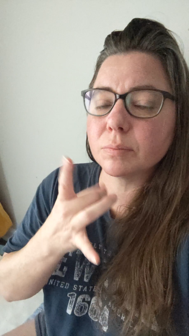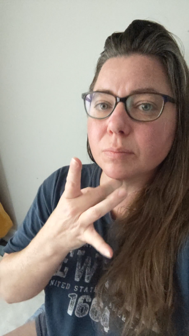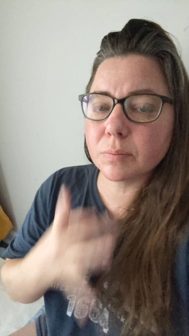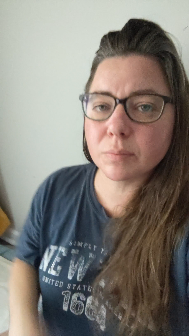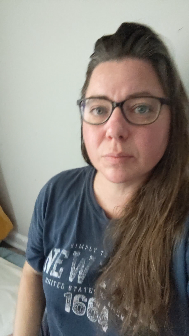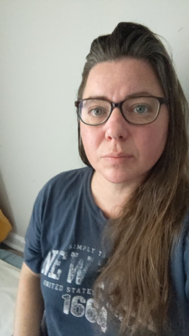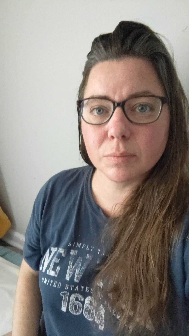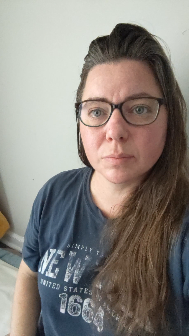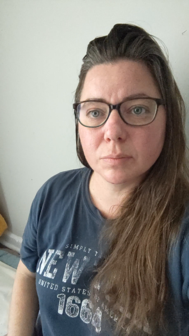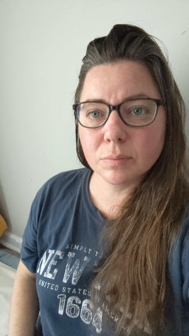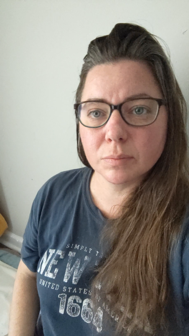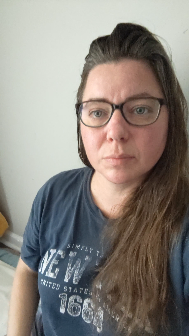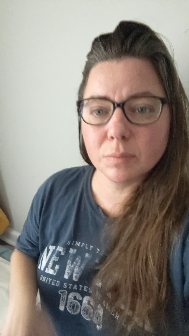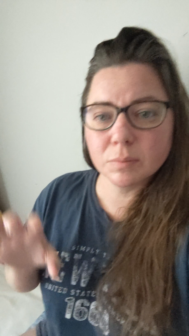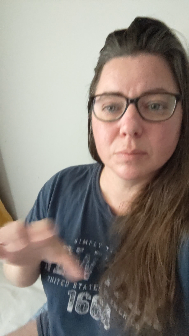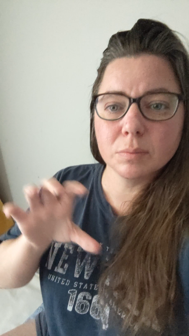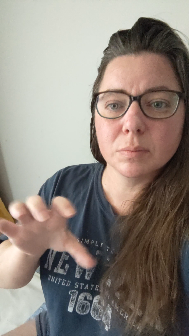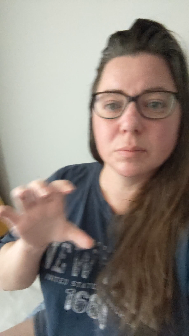does